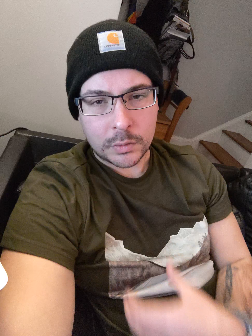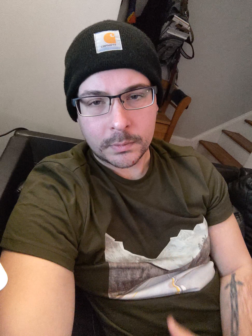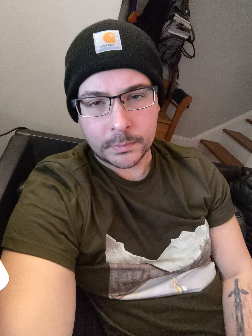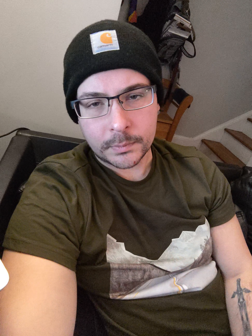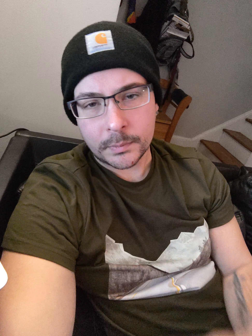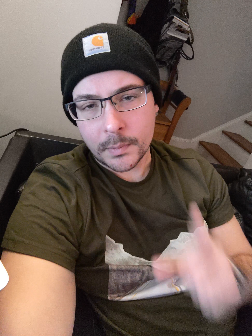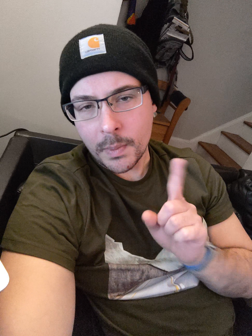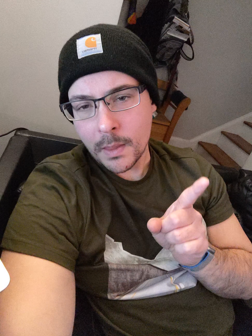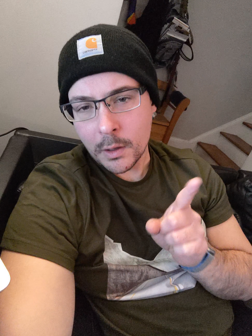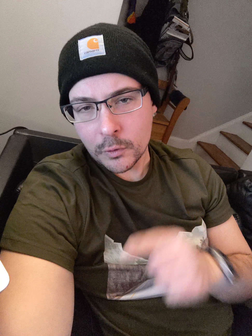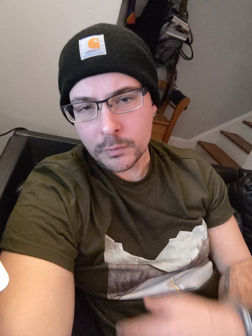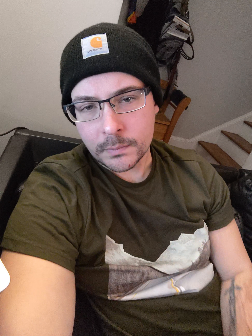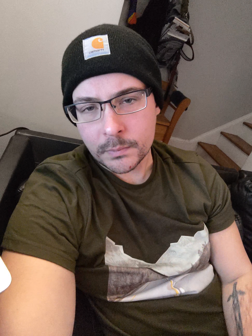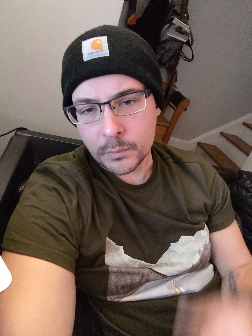there